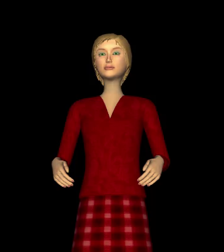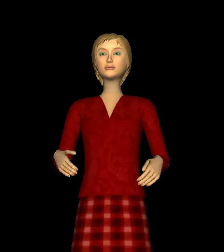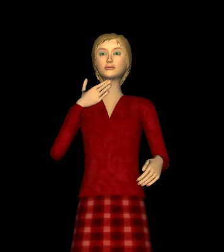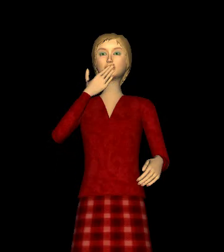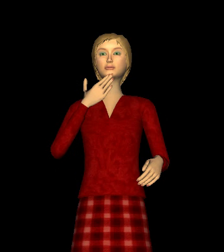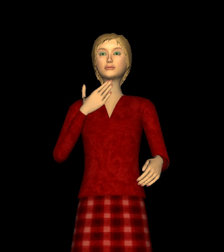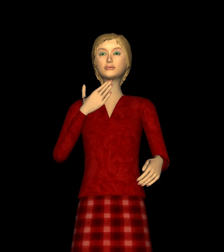يشكر